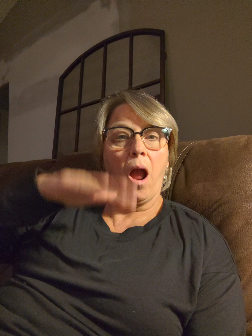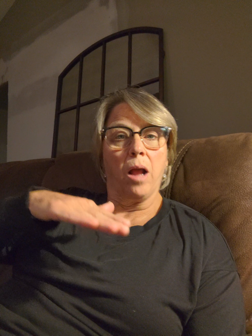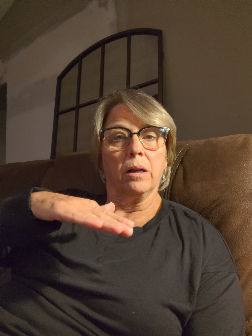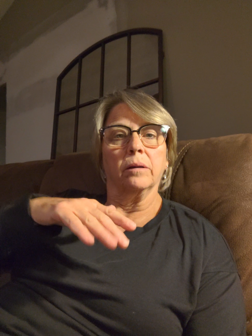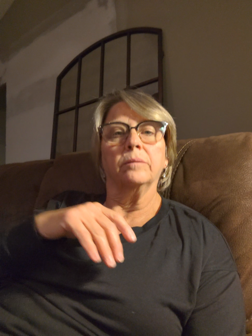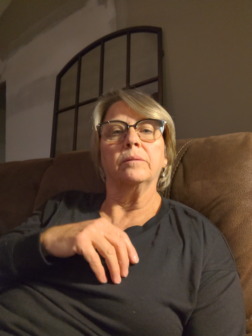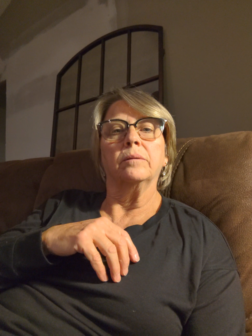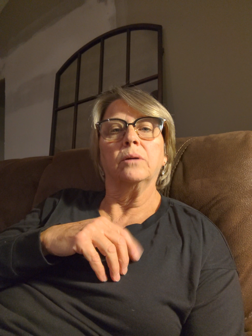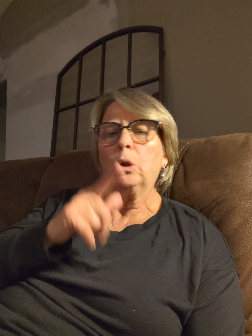on